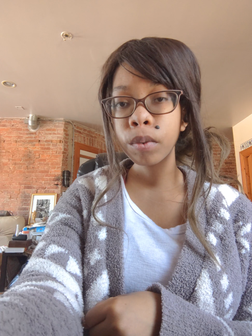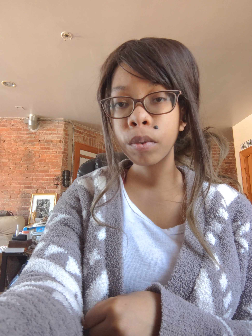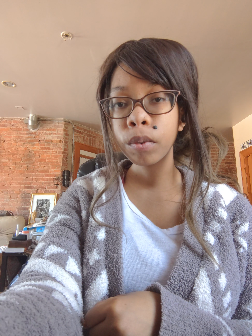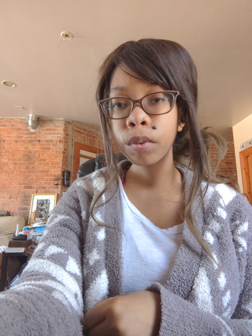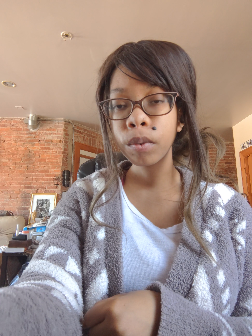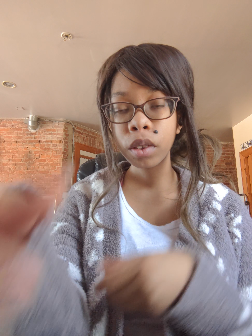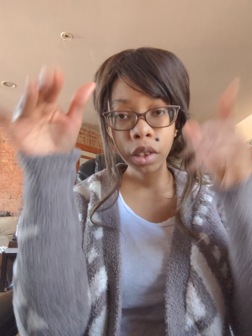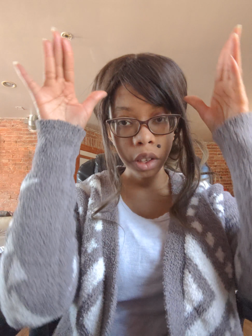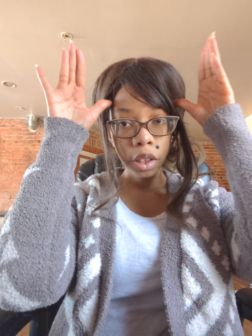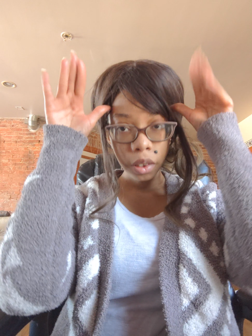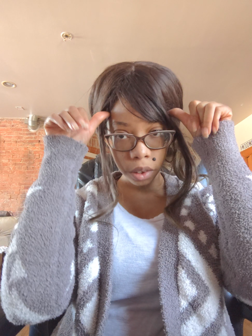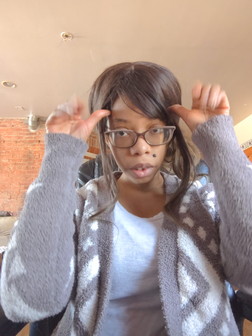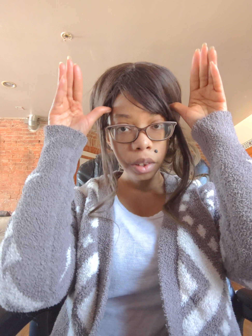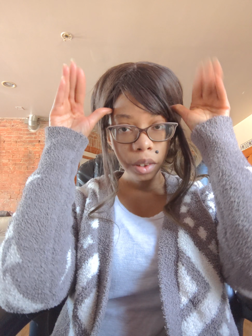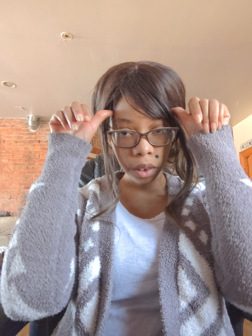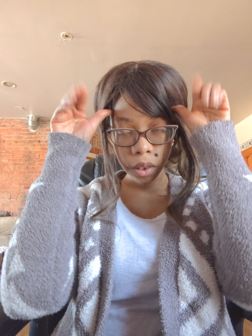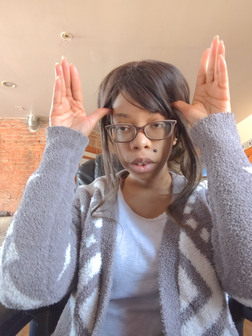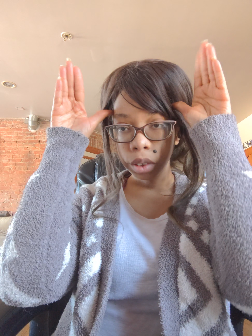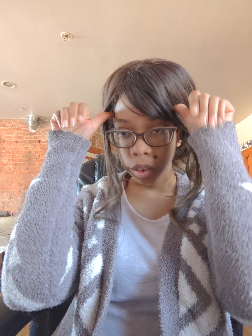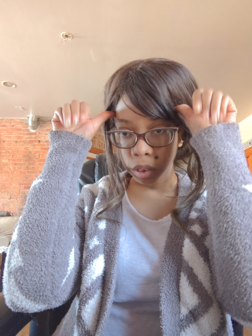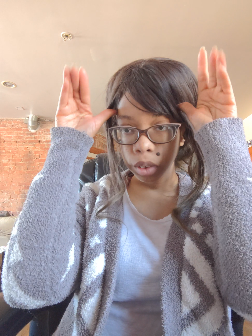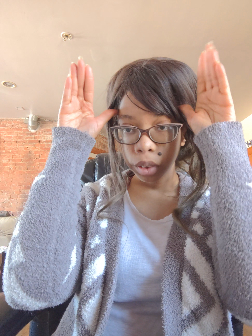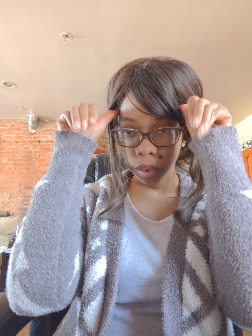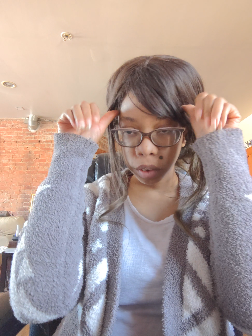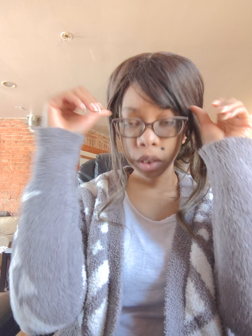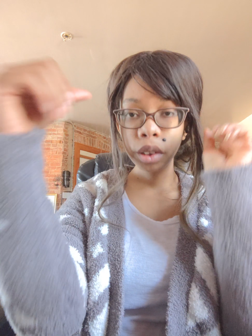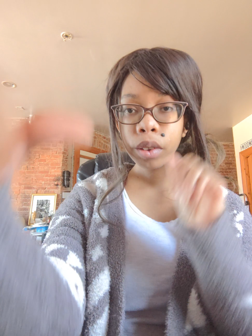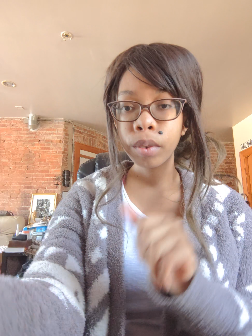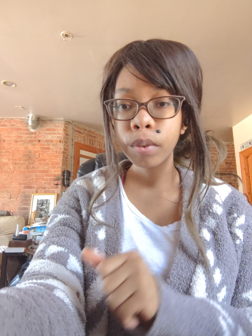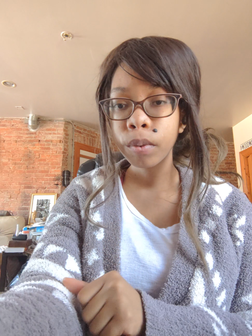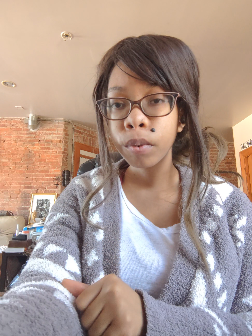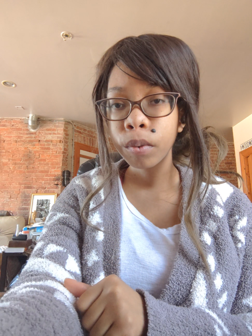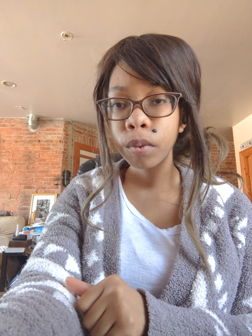donkey